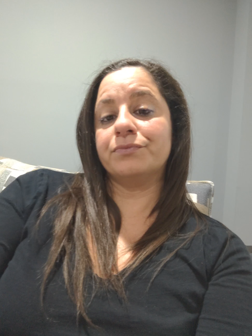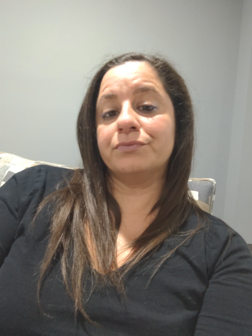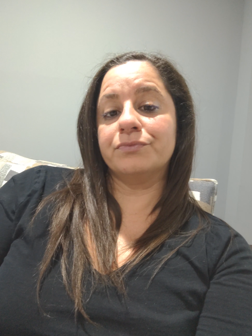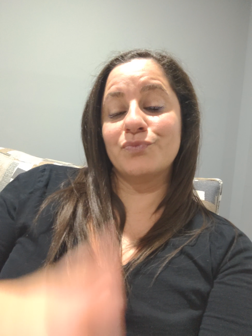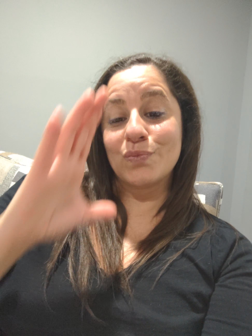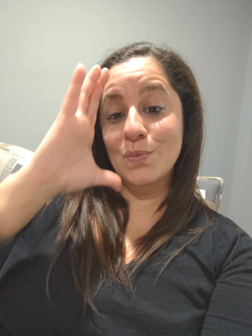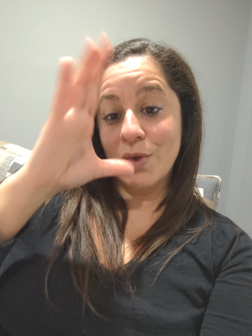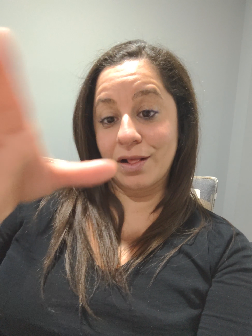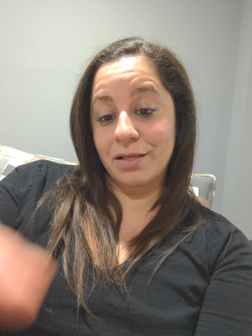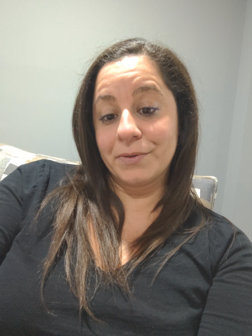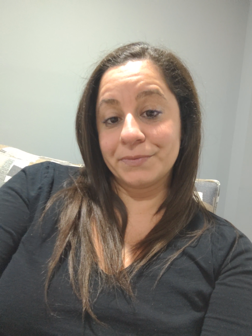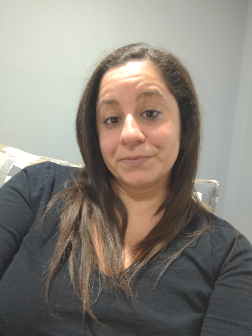will